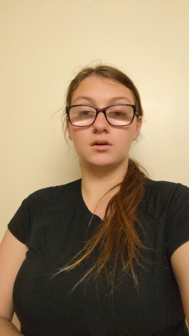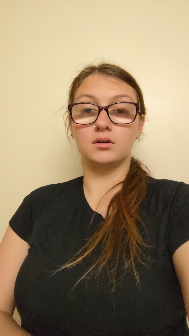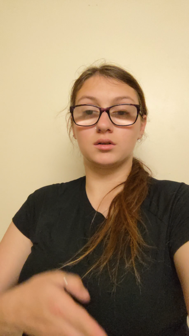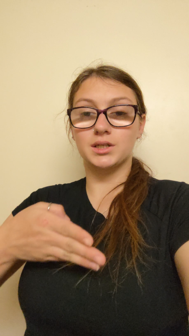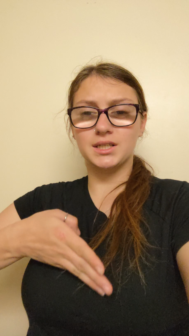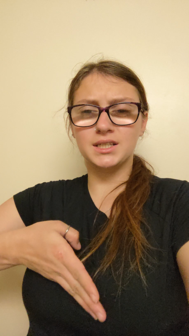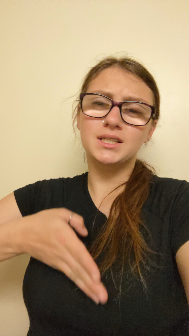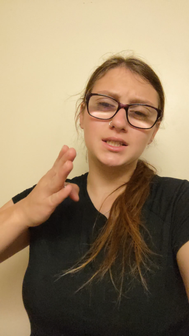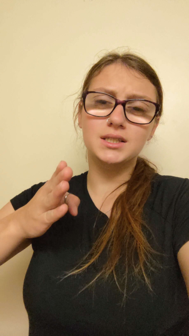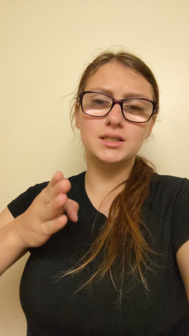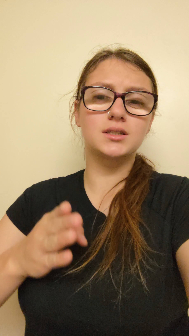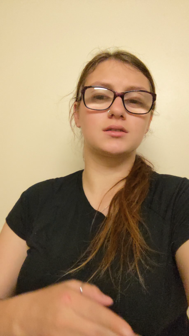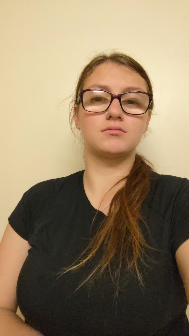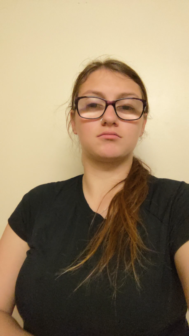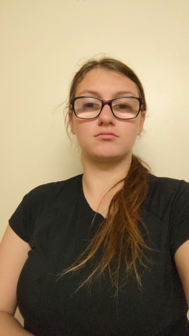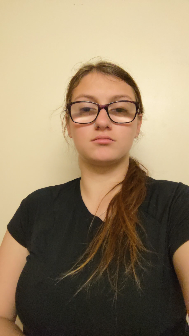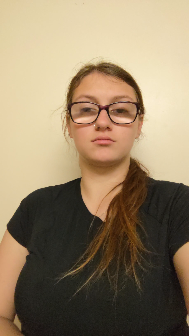kick